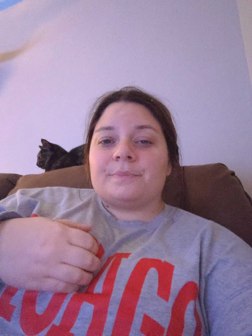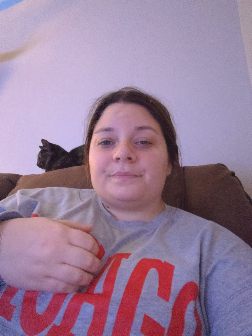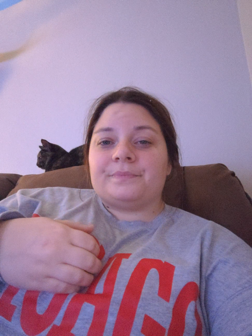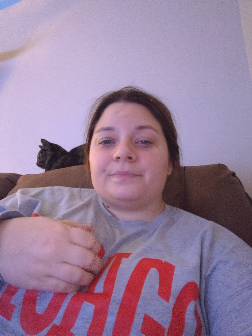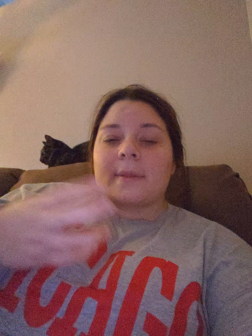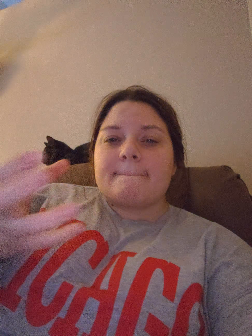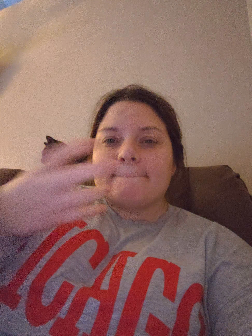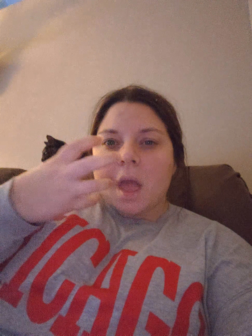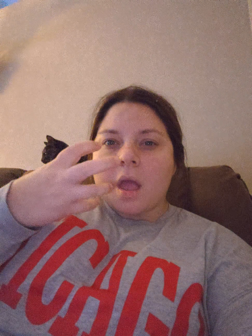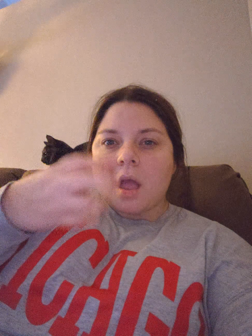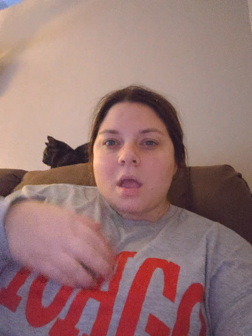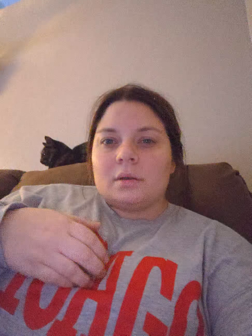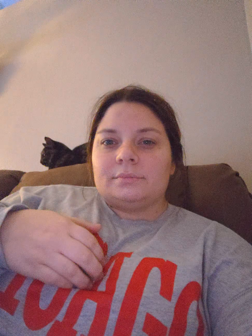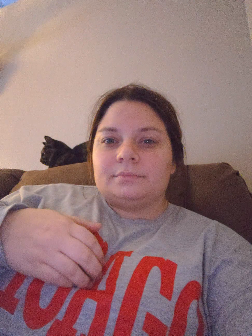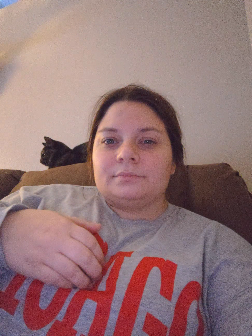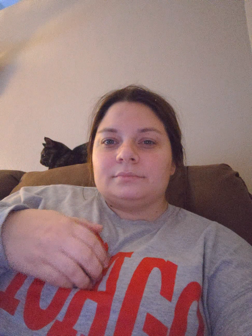mad